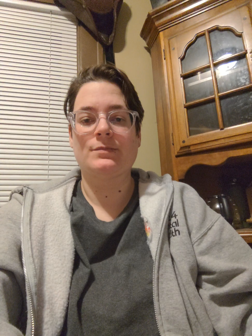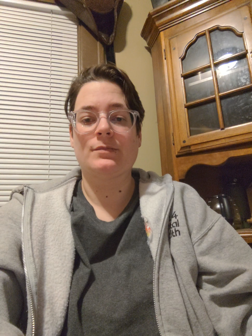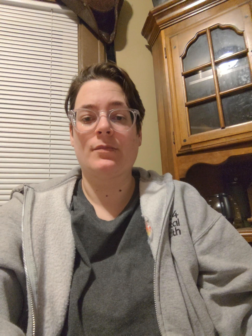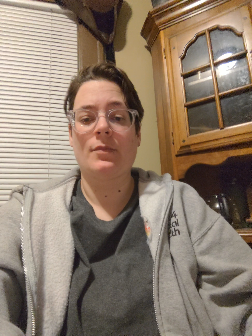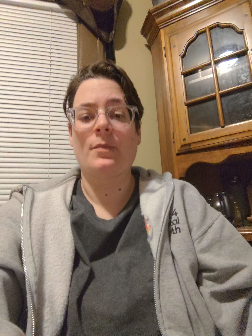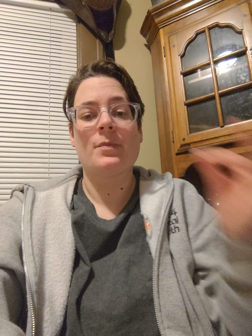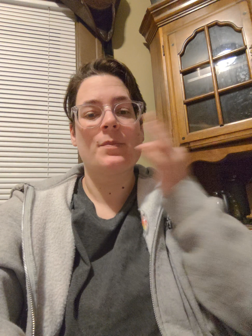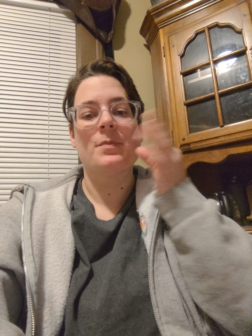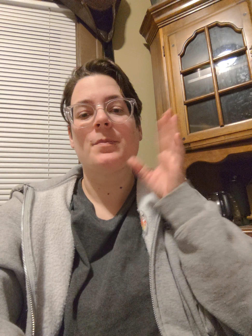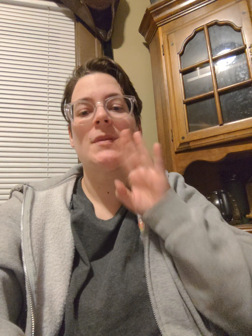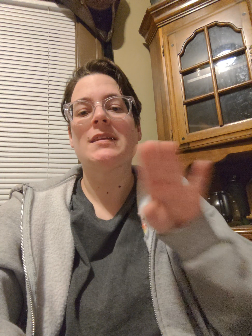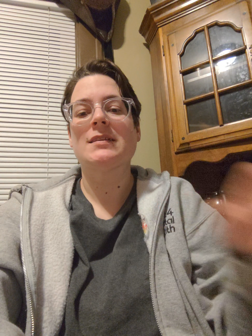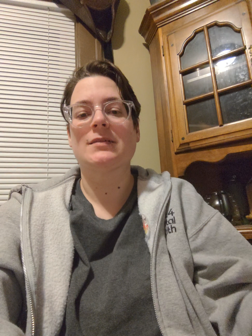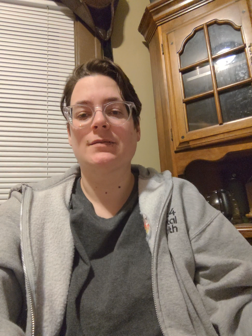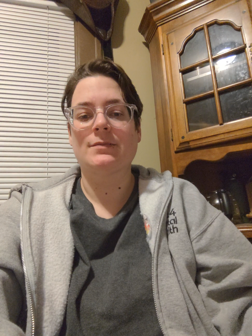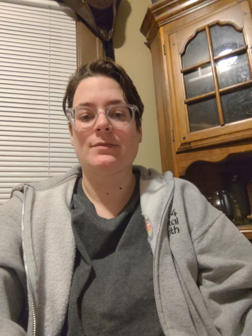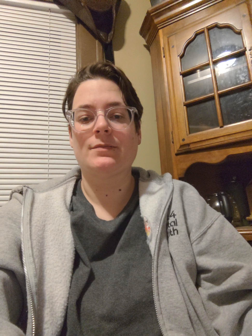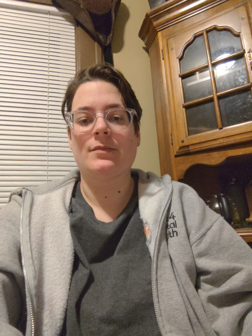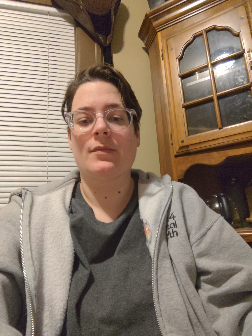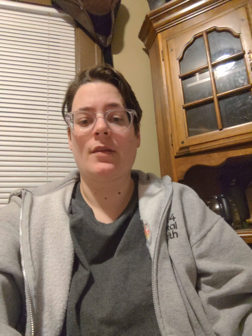bee